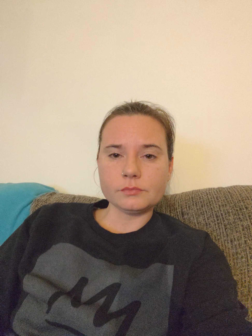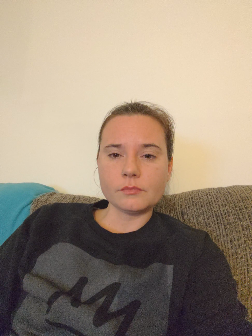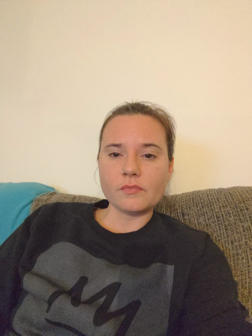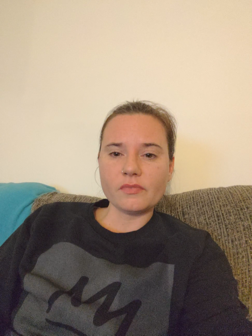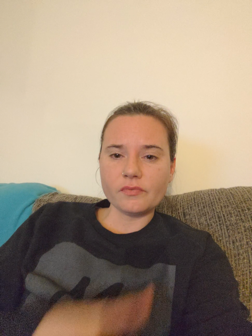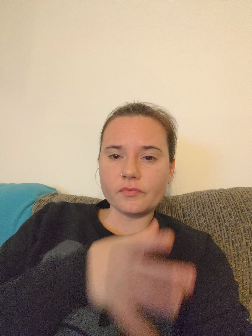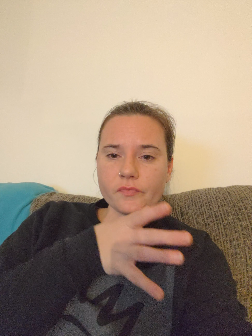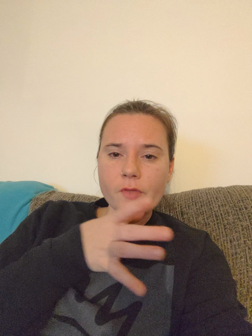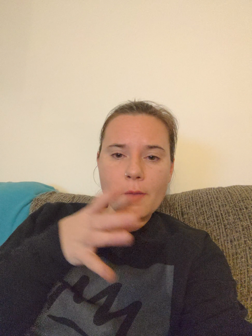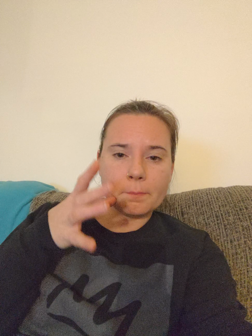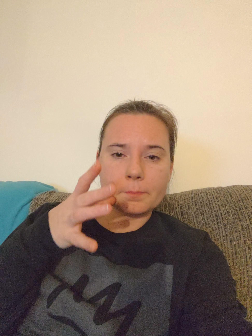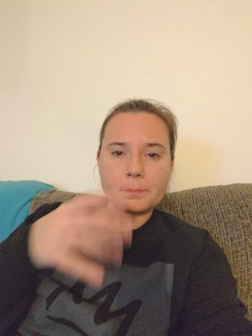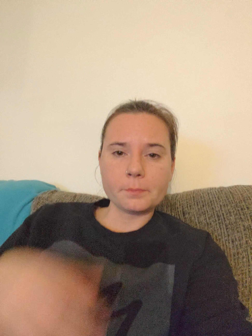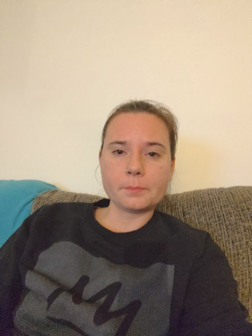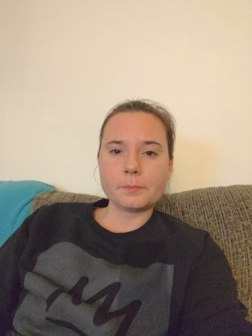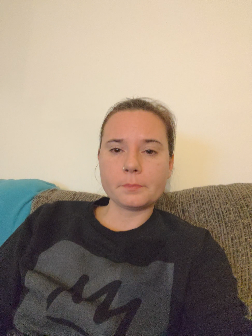farm